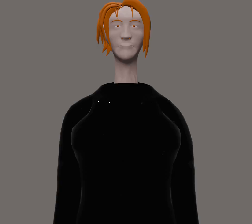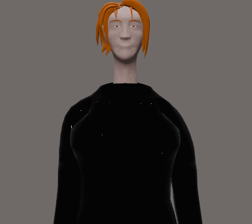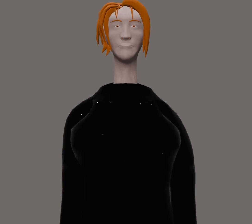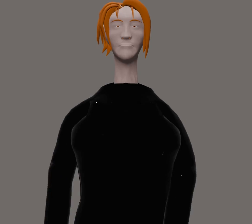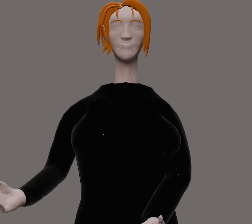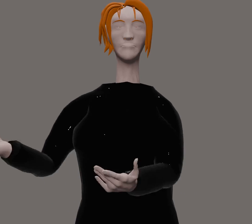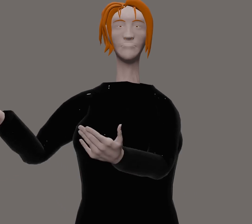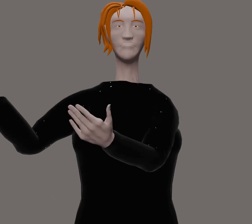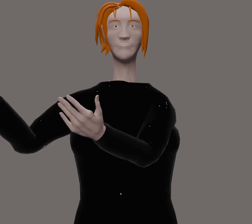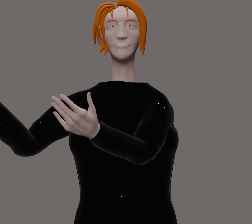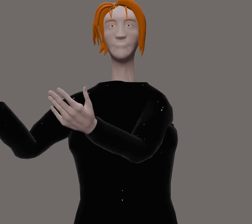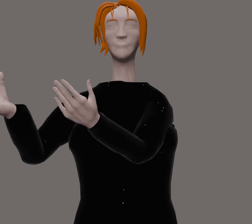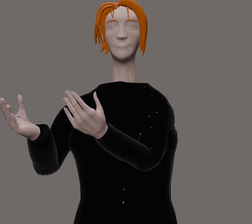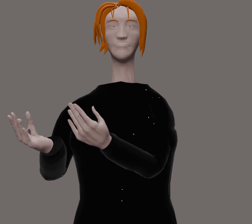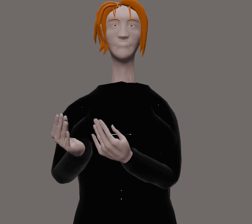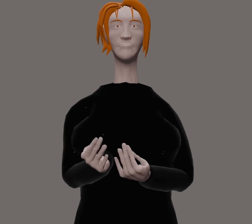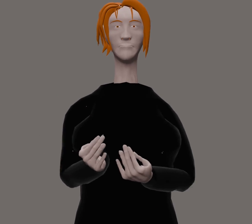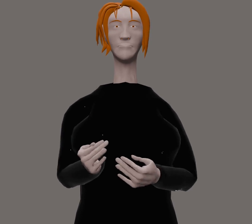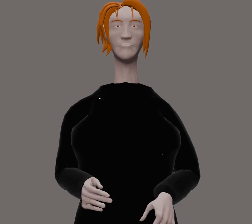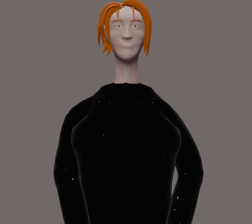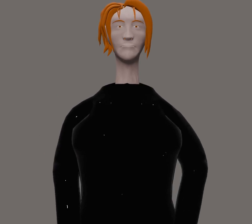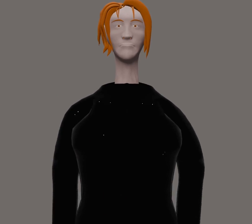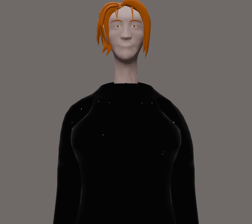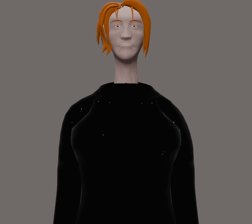Bequeath